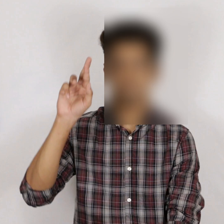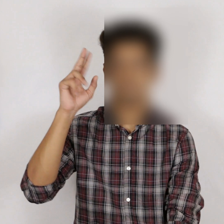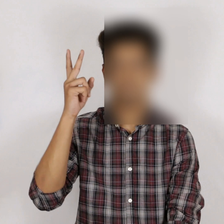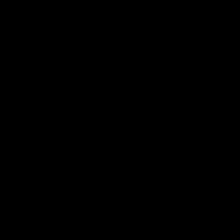ڑ